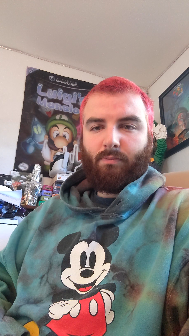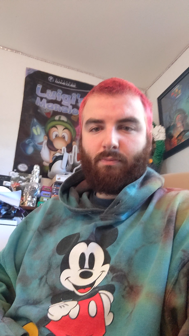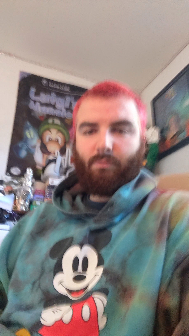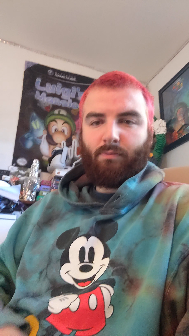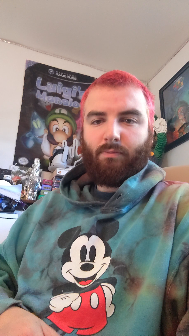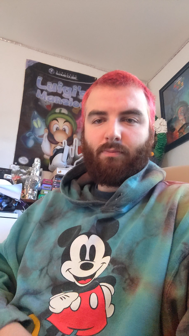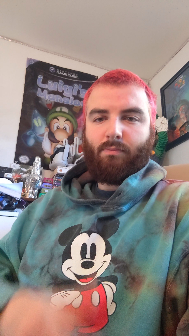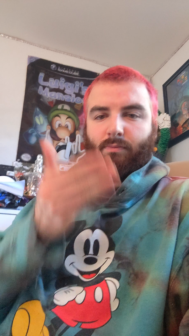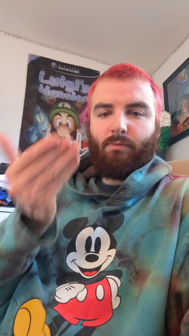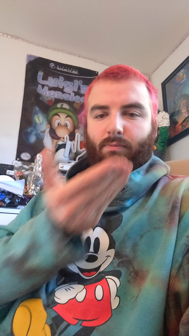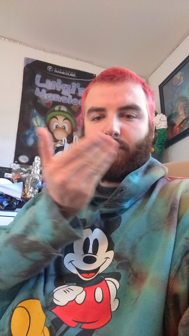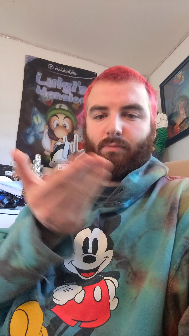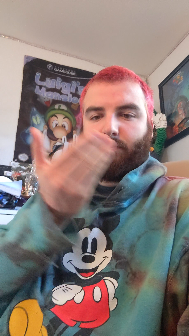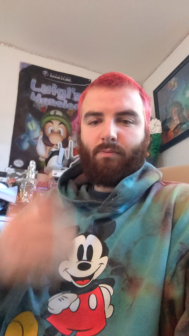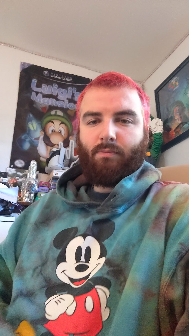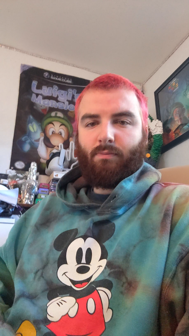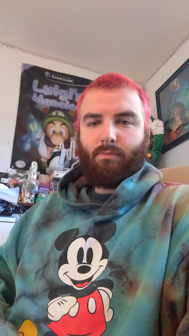new